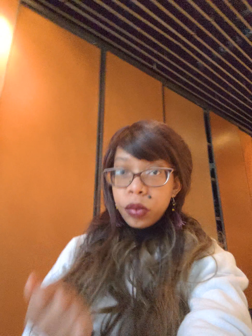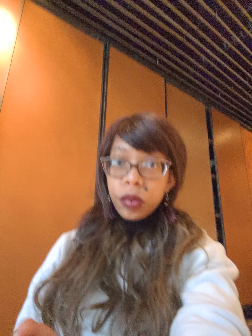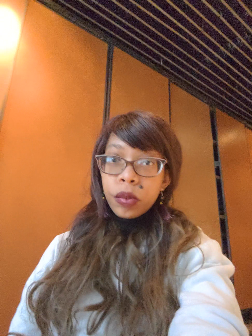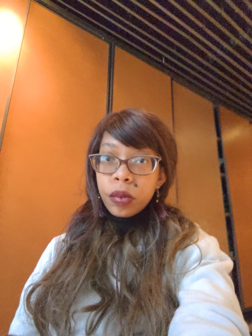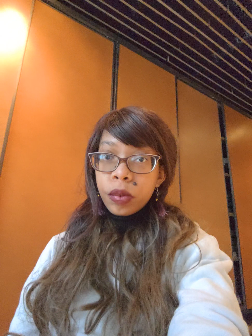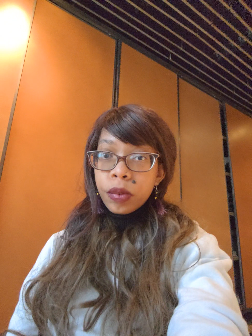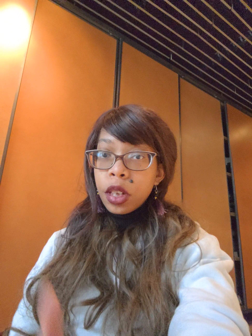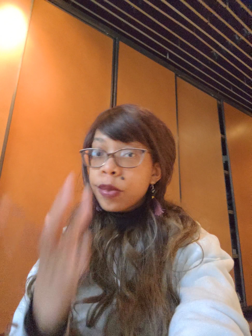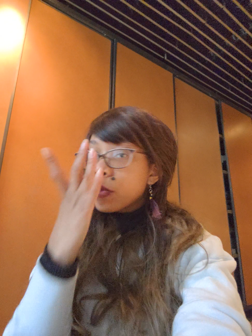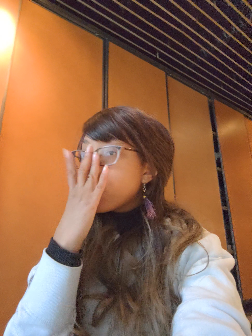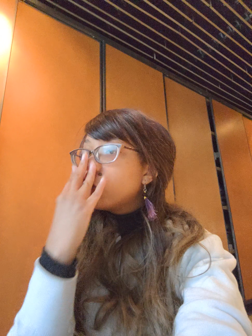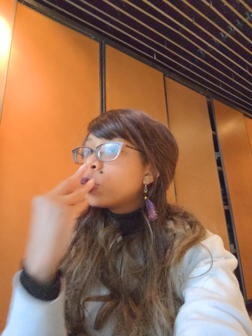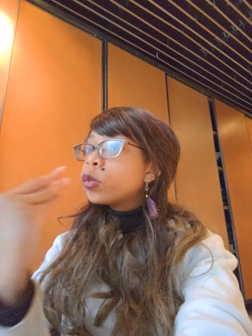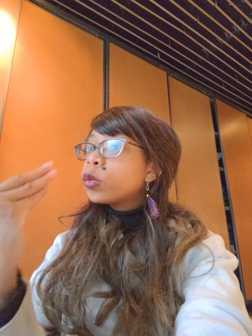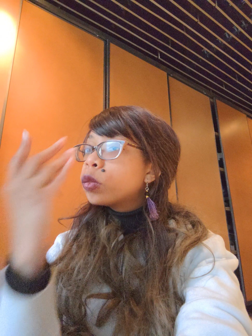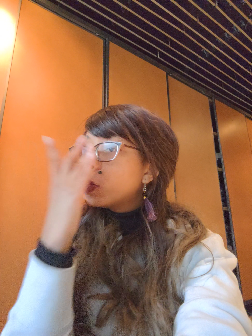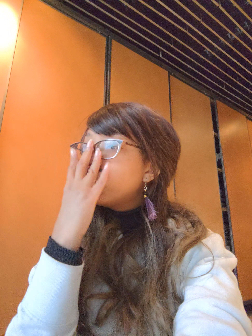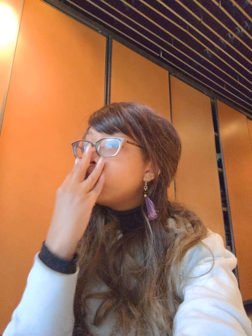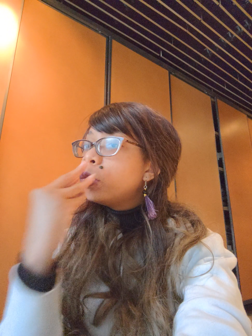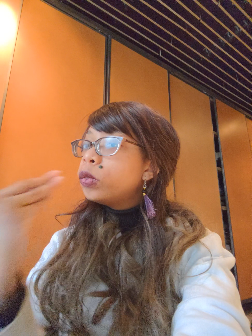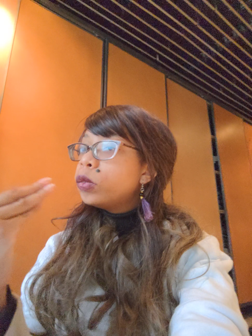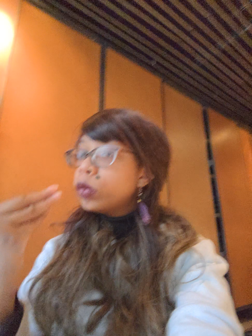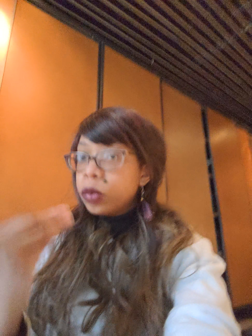wolf